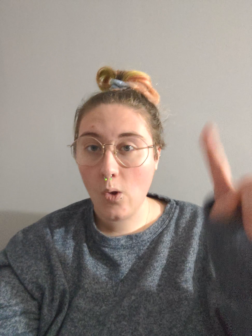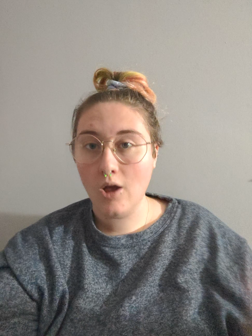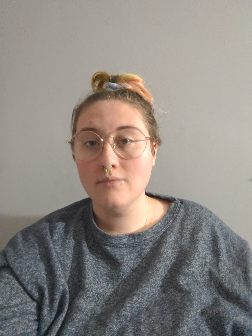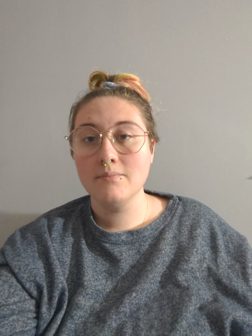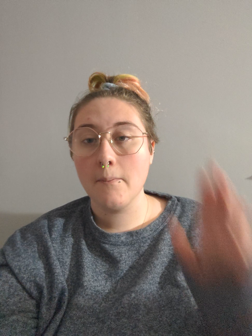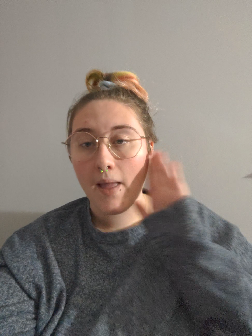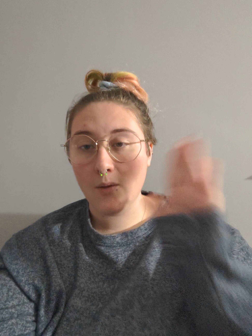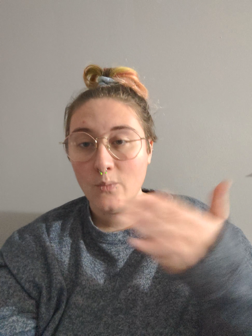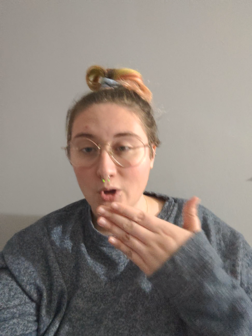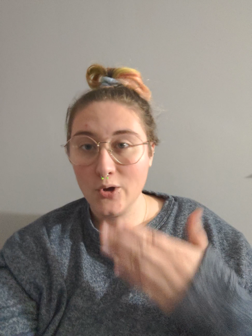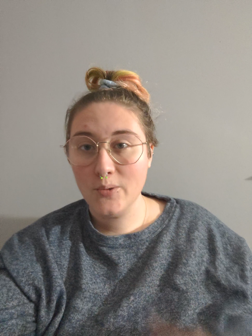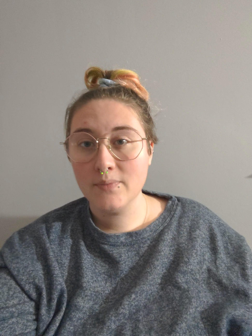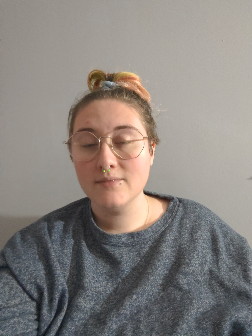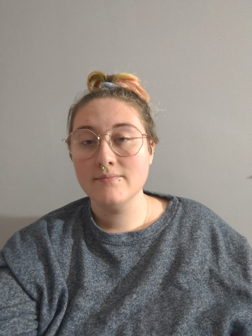bedroom